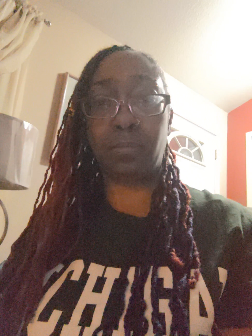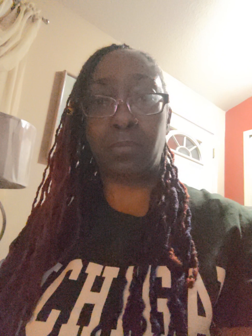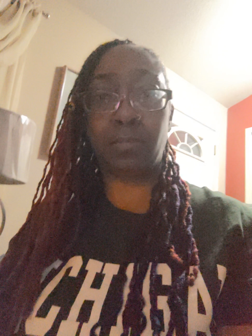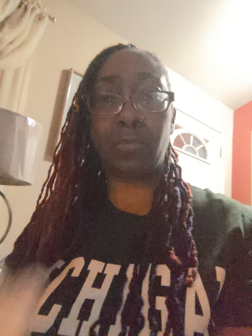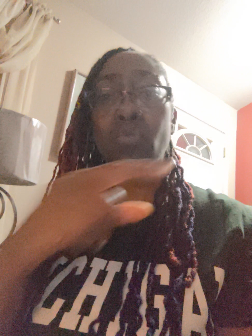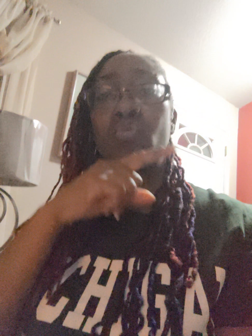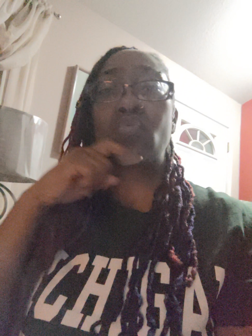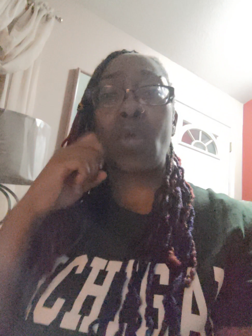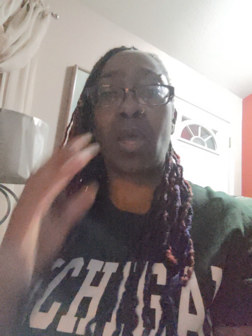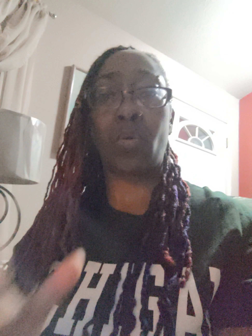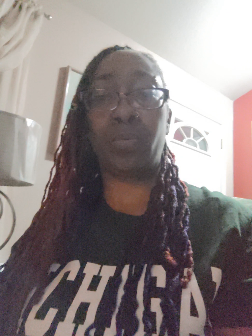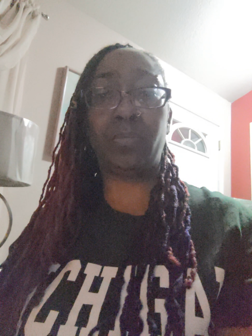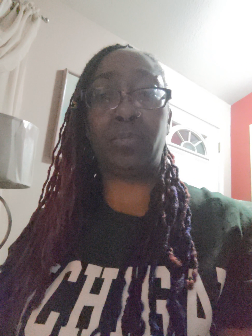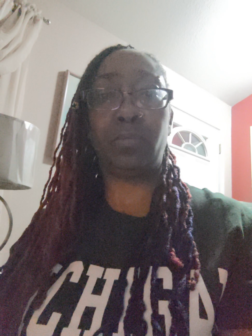dryer